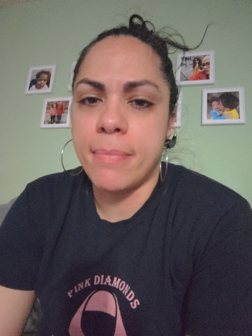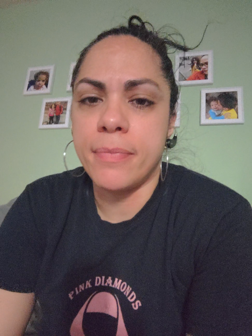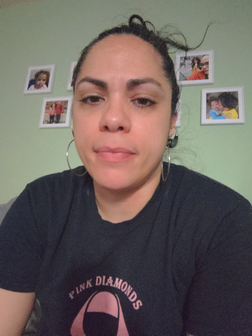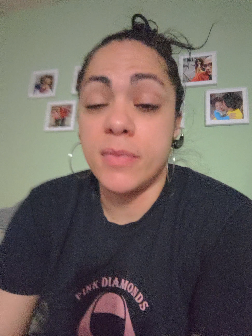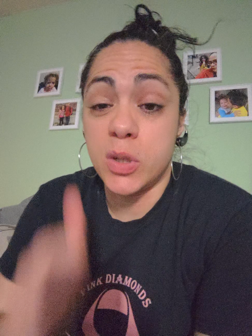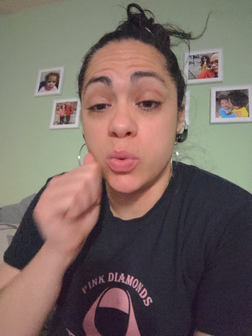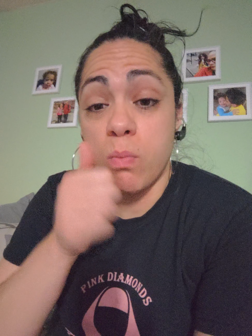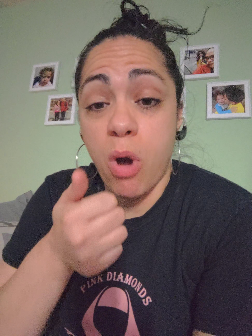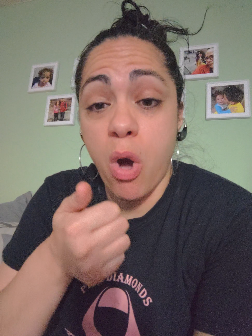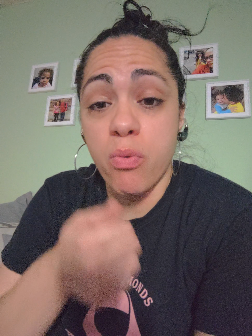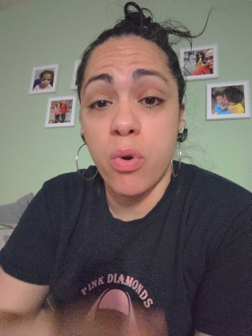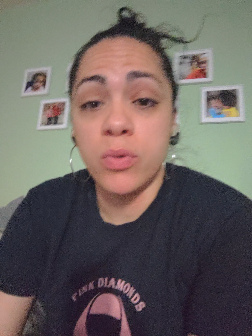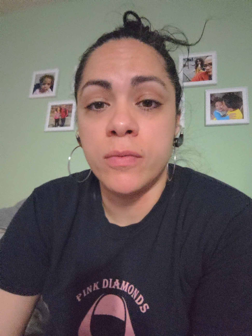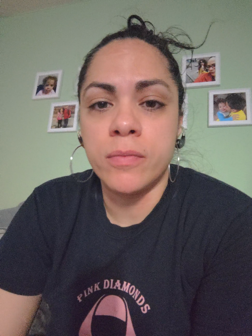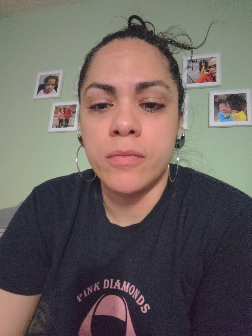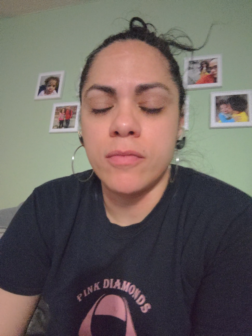tomorrow